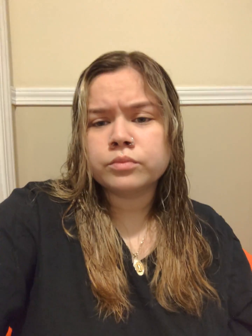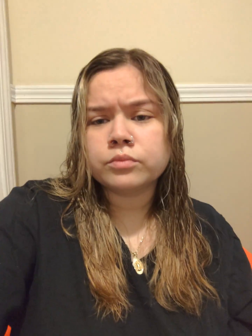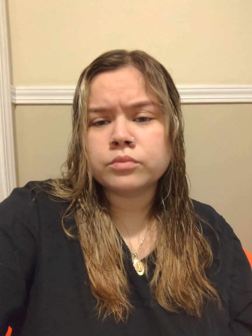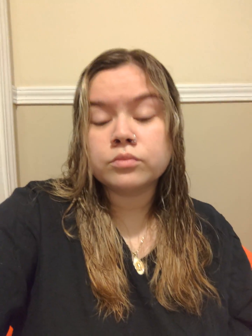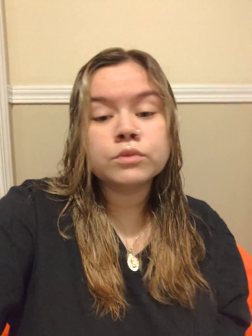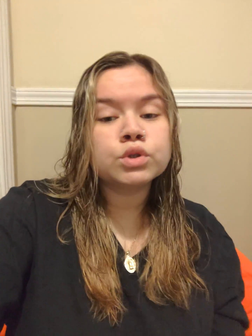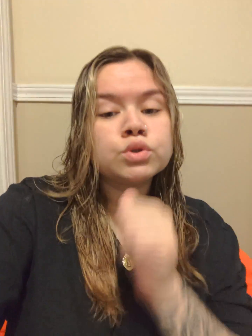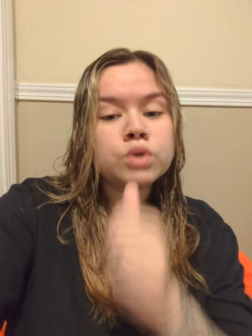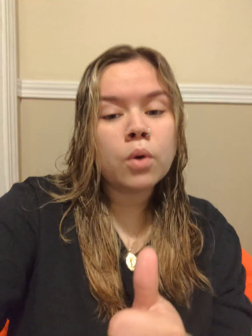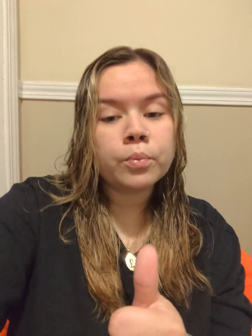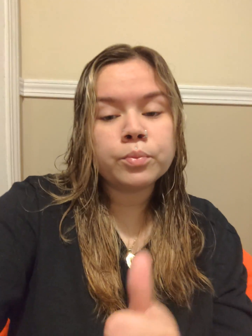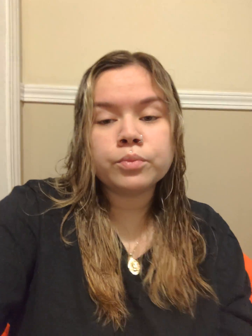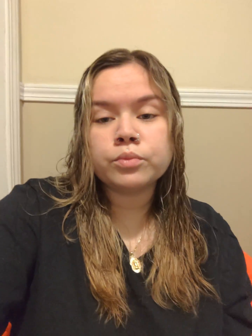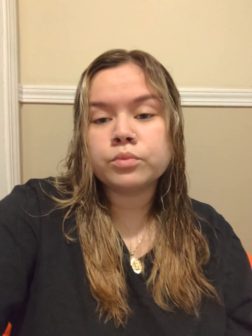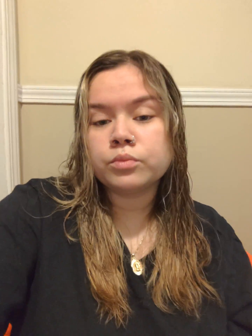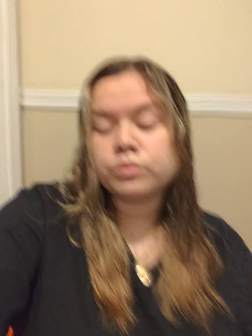don't